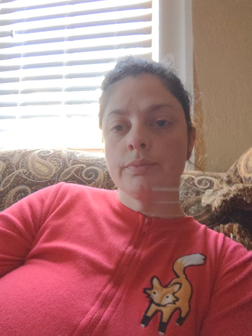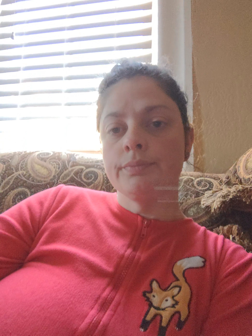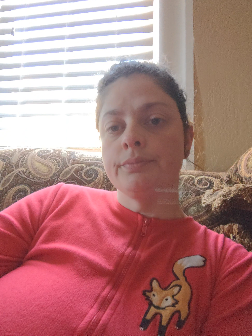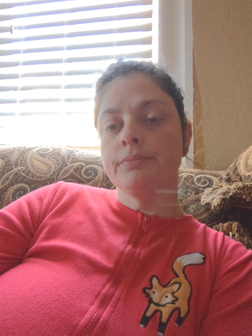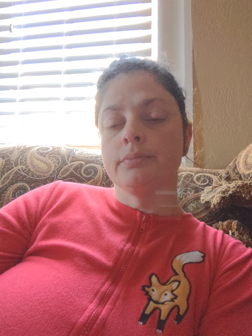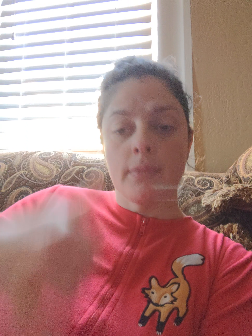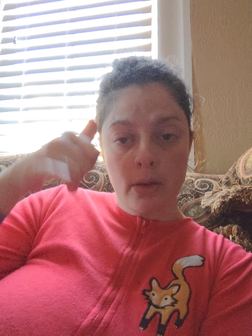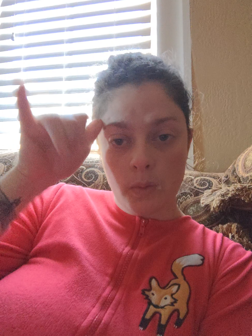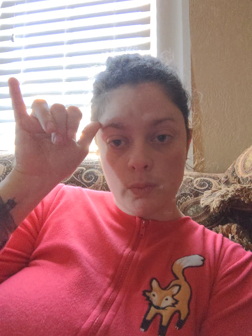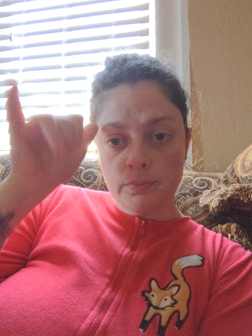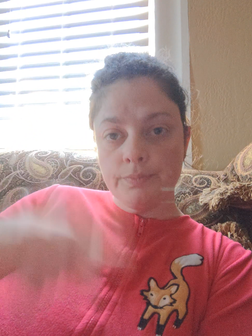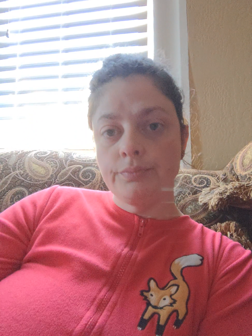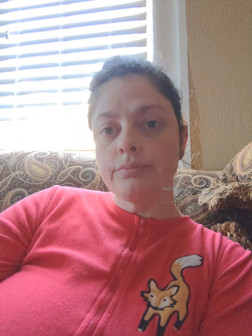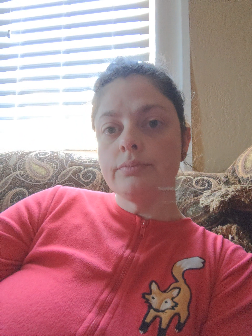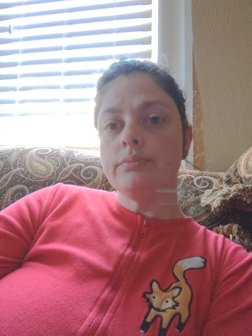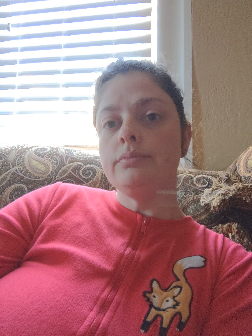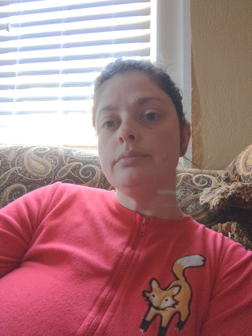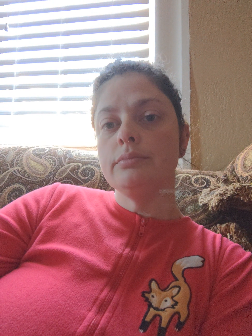cow